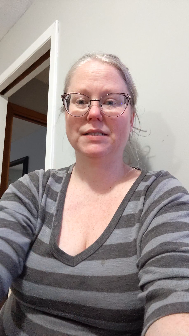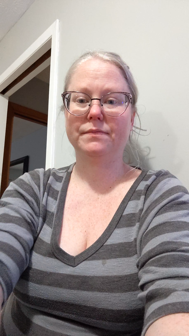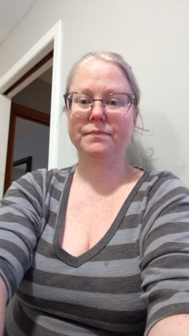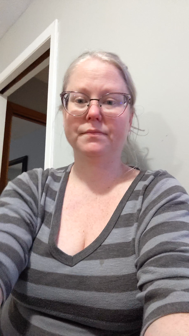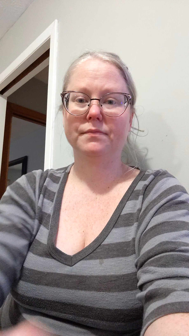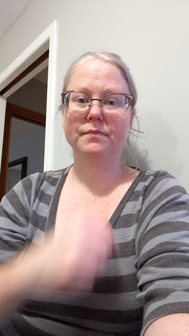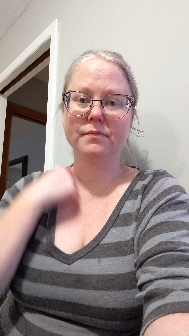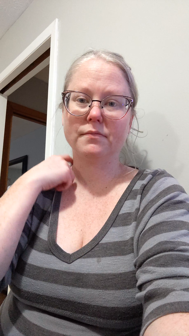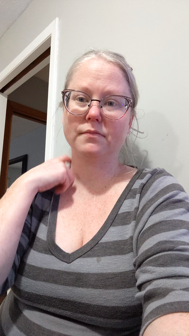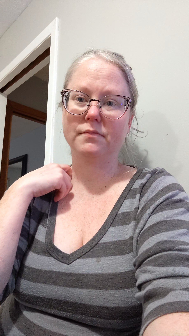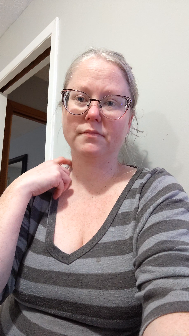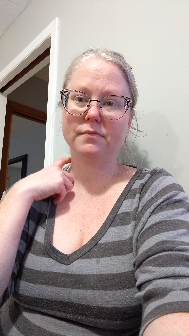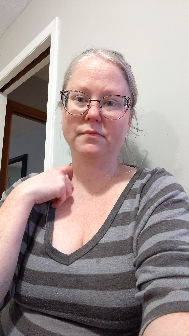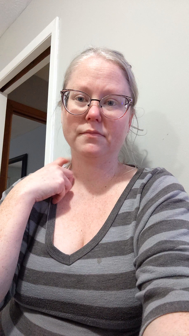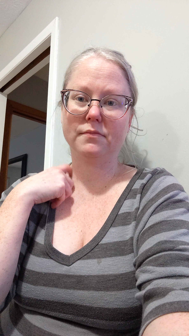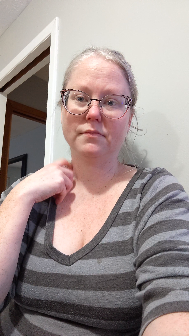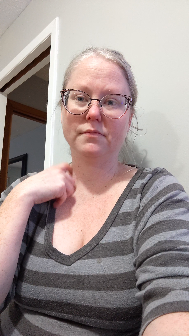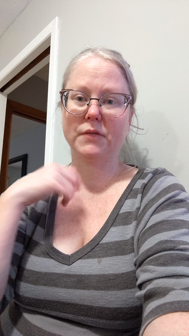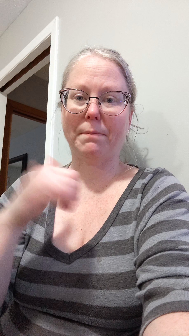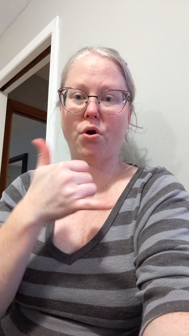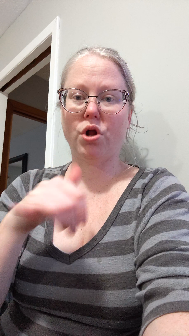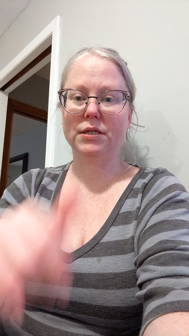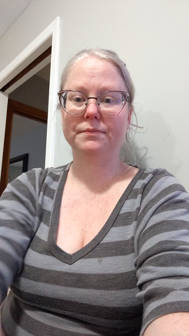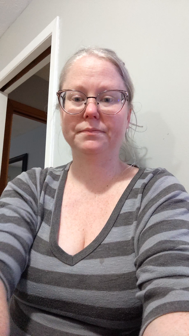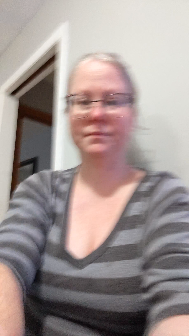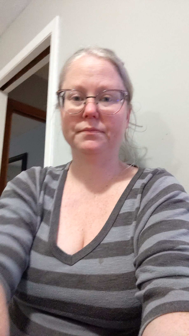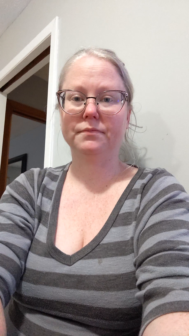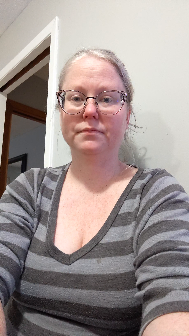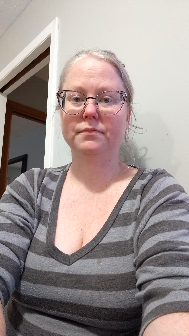party